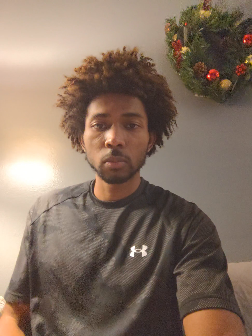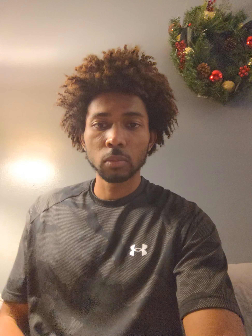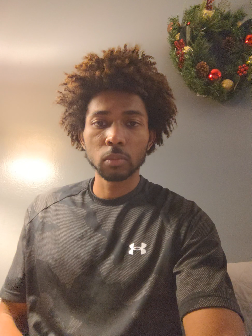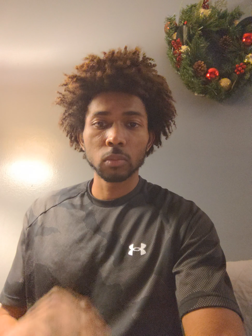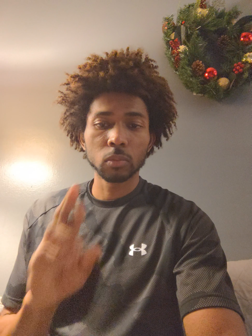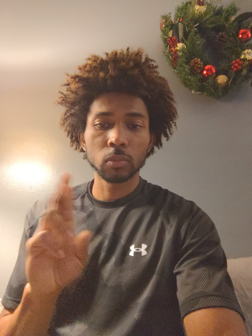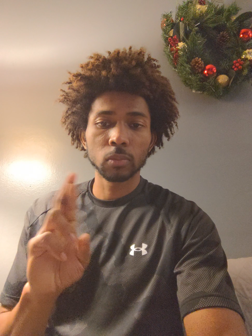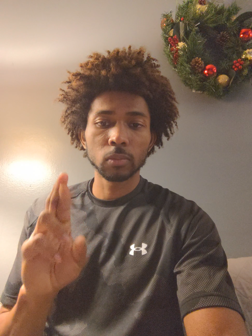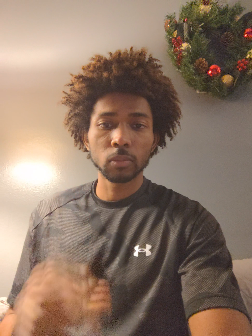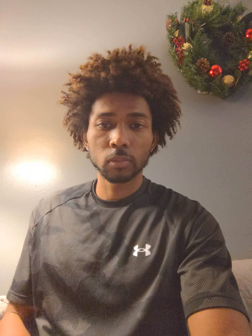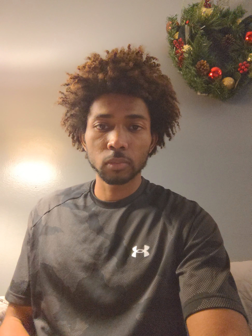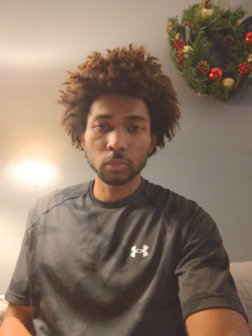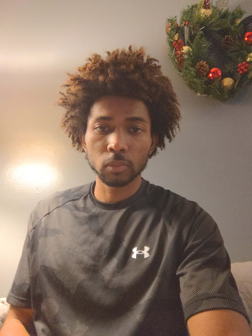refrigerator